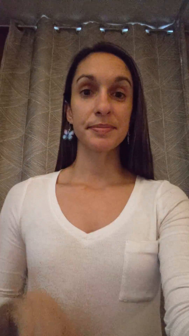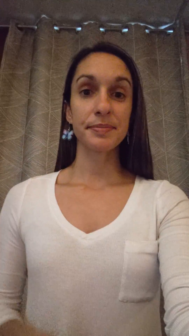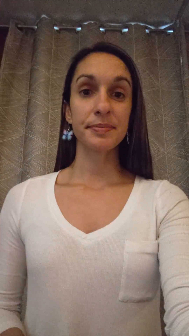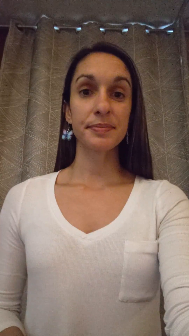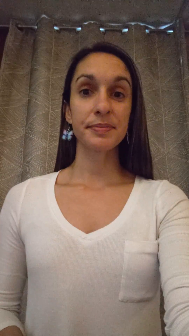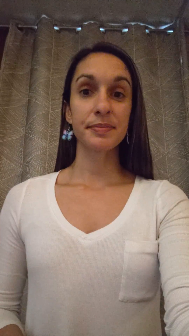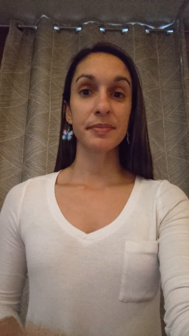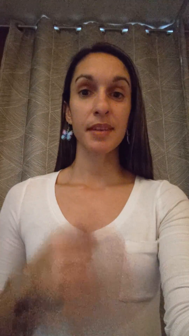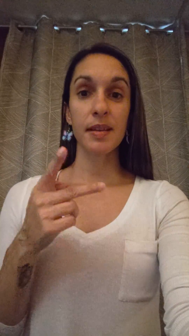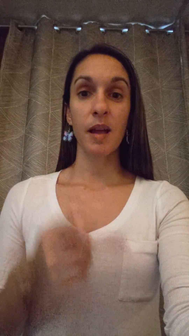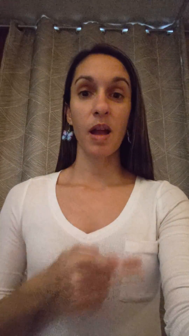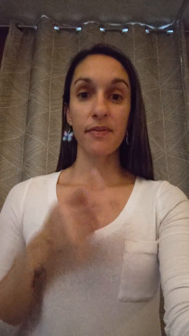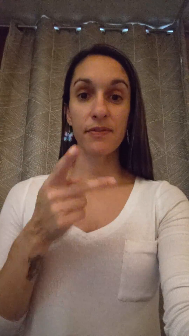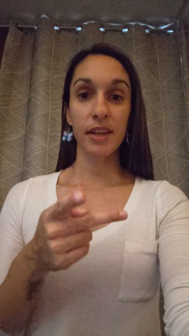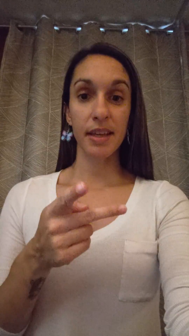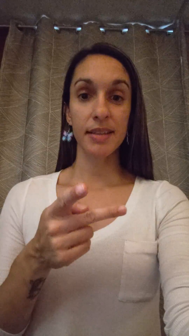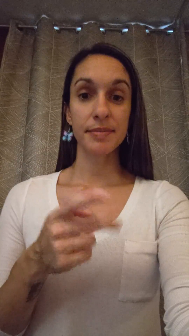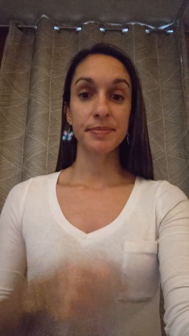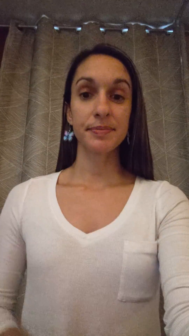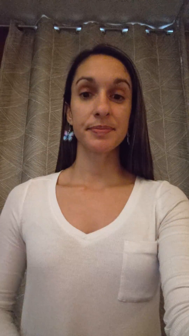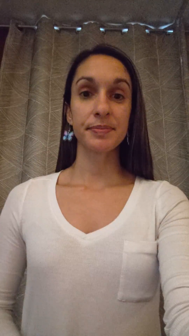careful